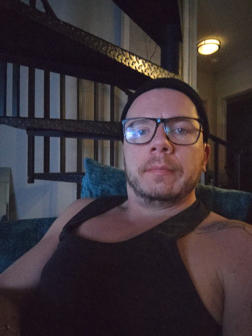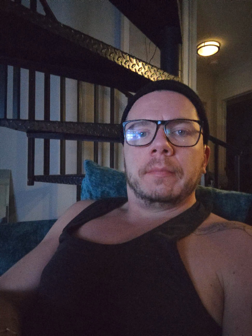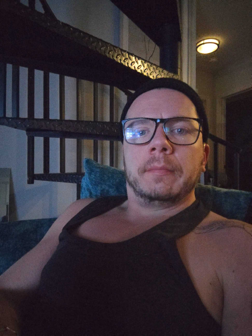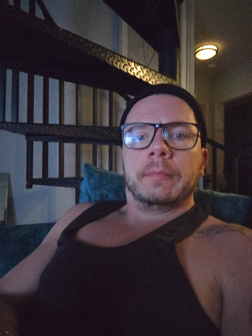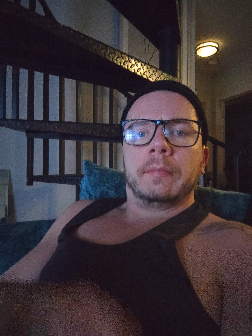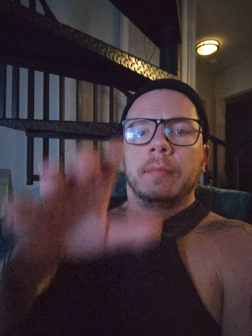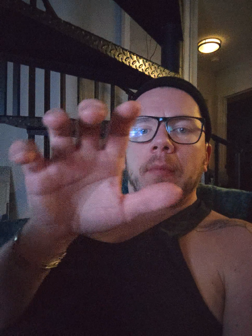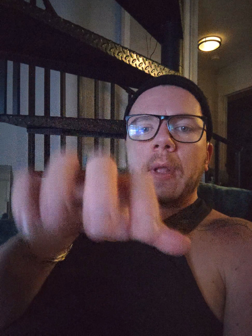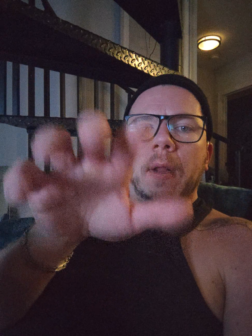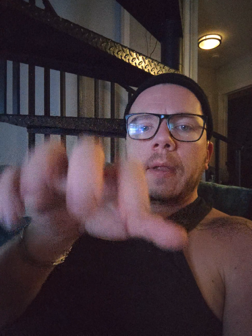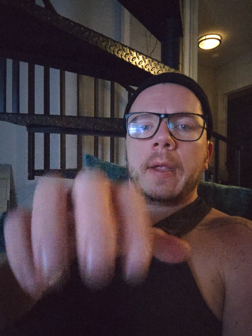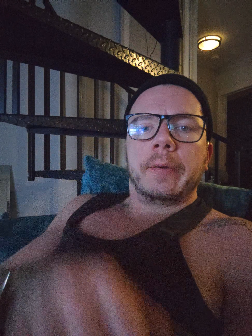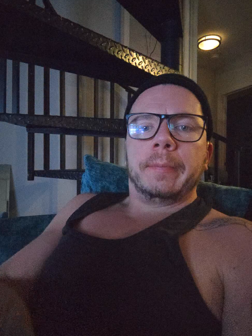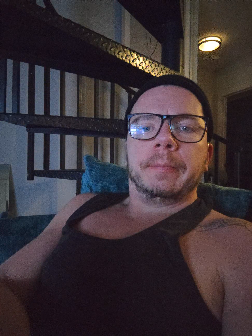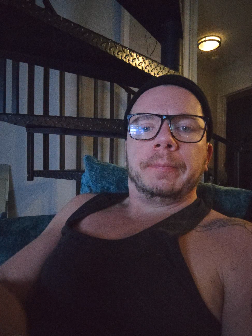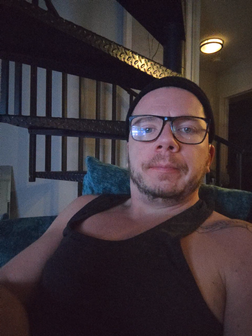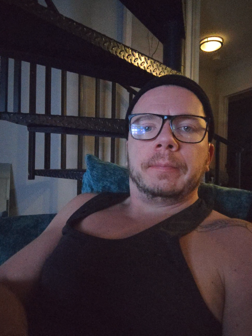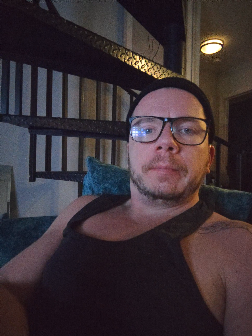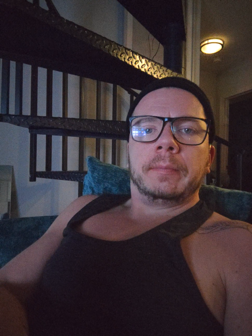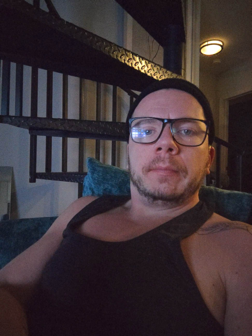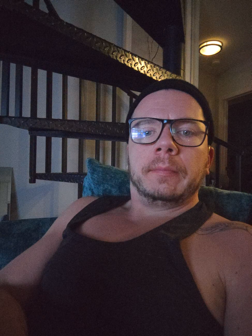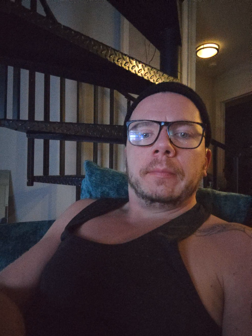alligator